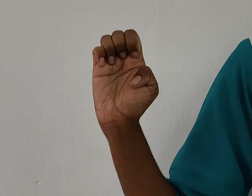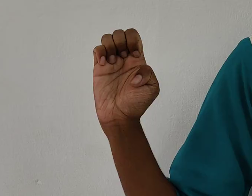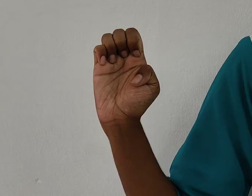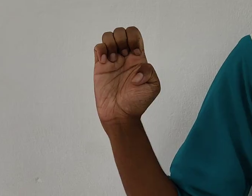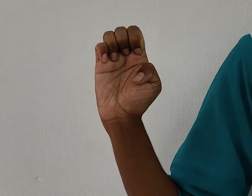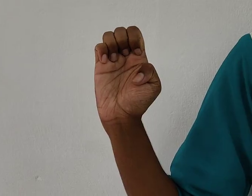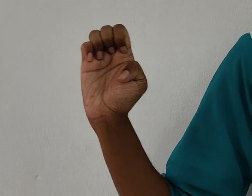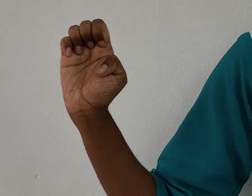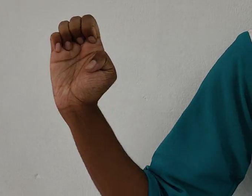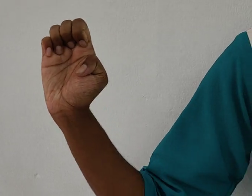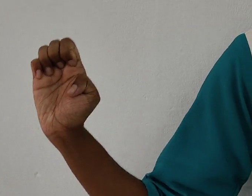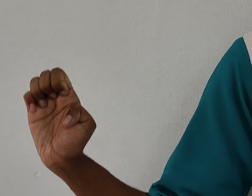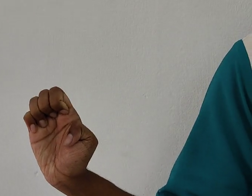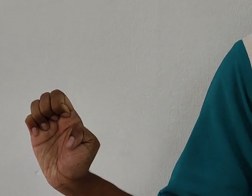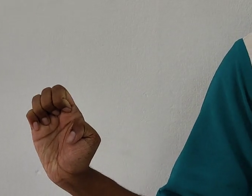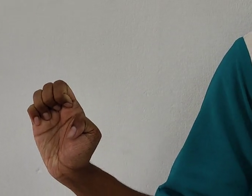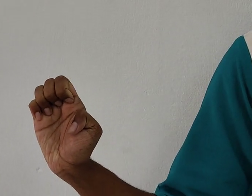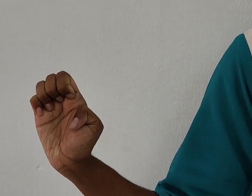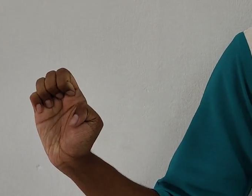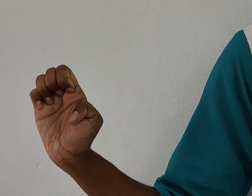ഈ